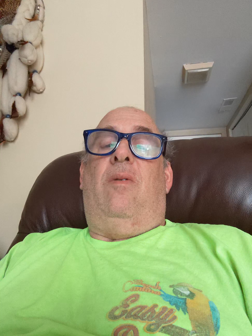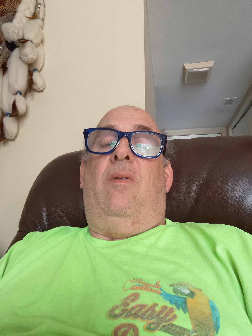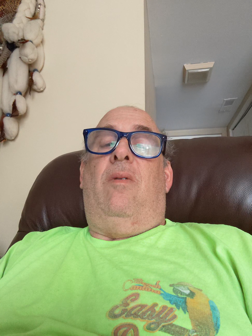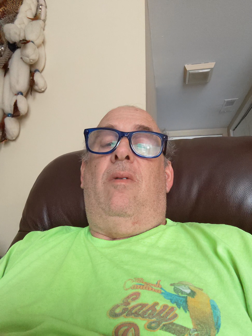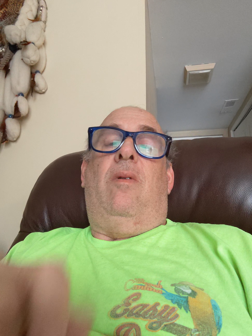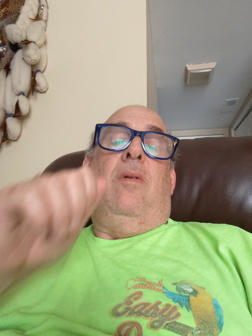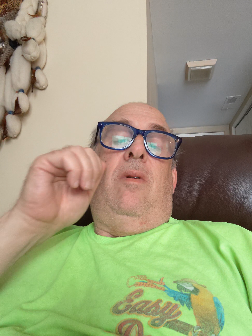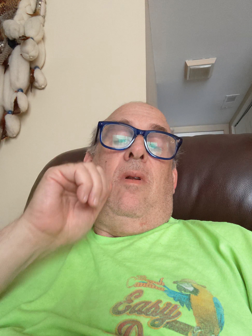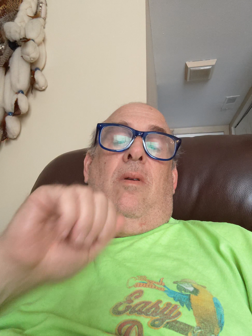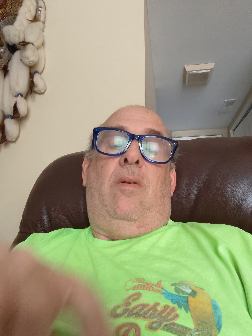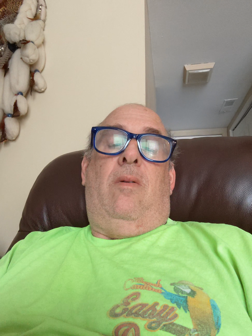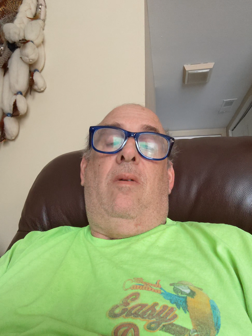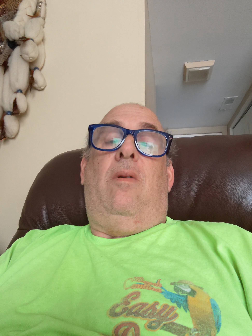aunt